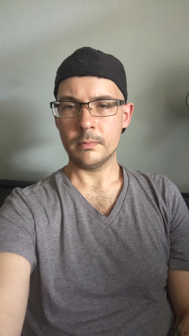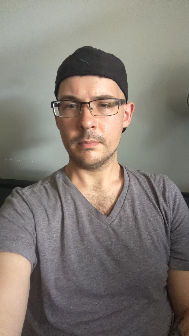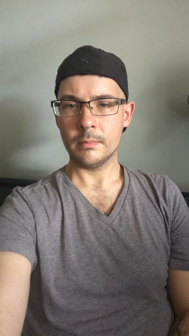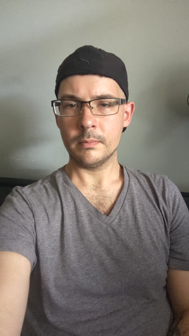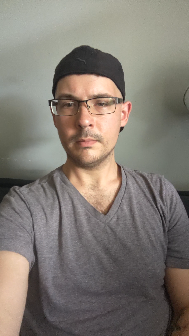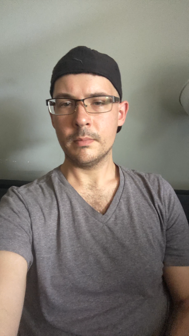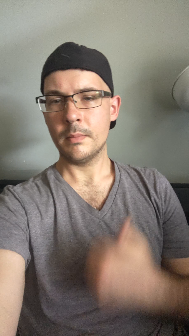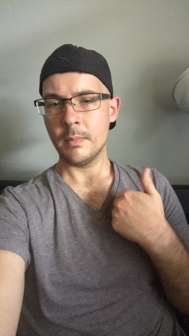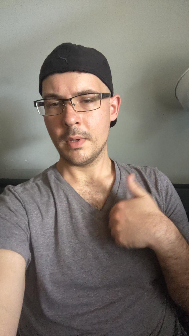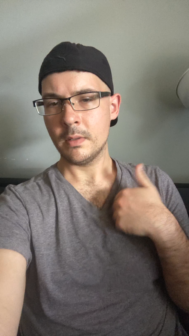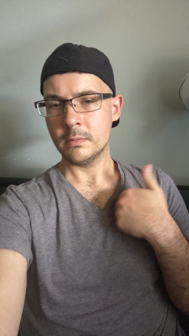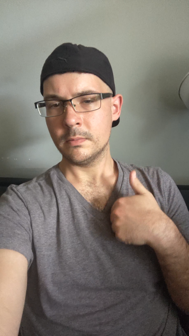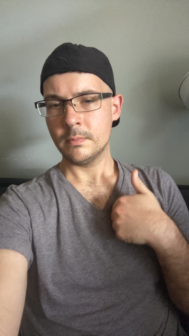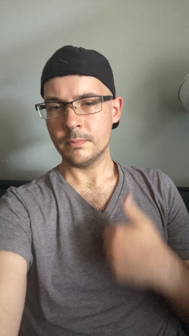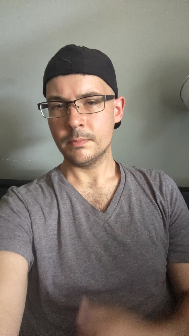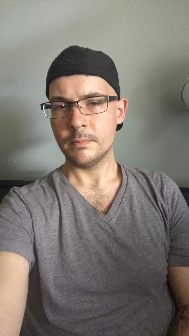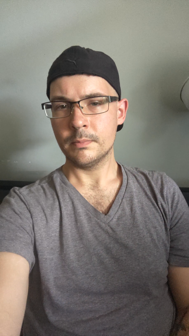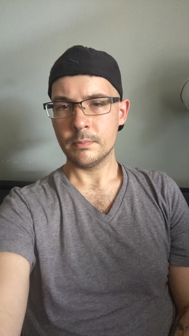bathtub